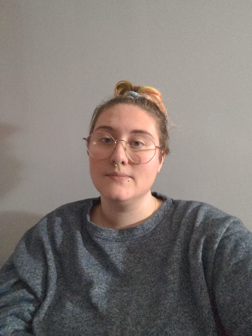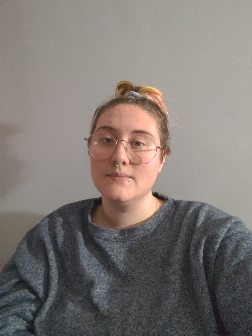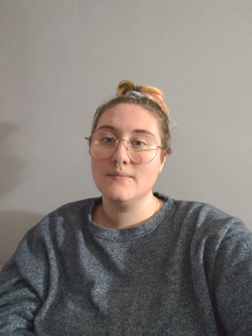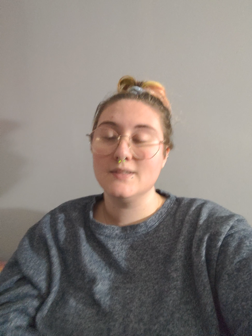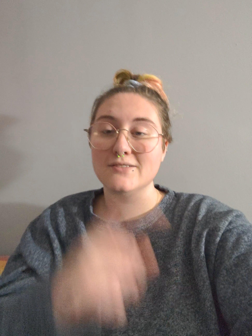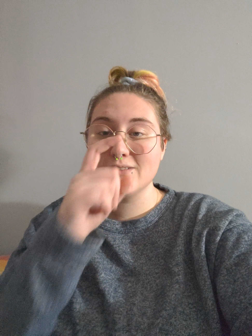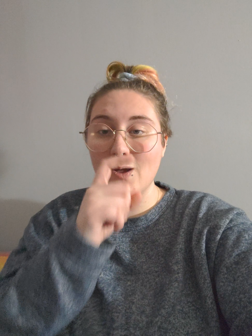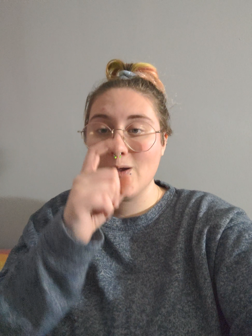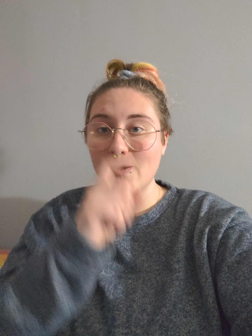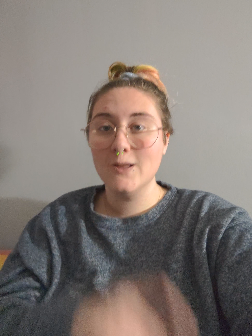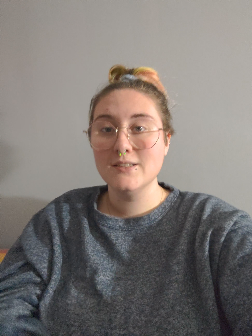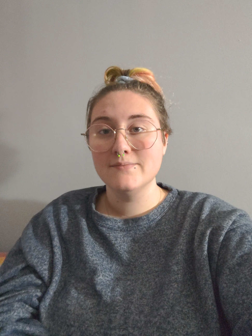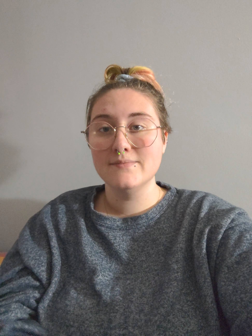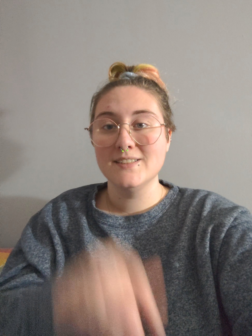doll